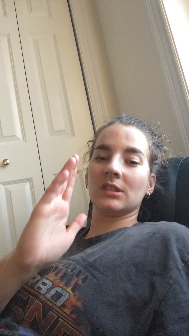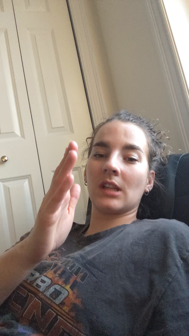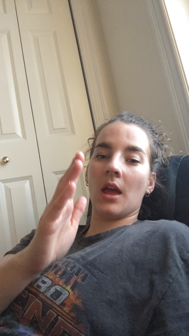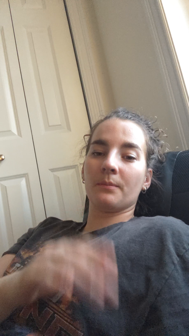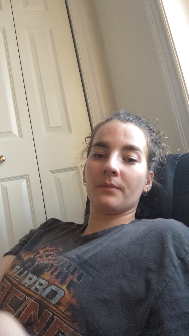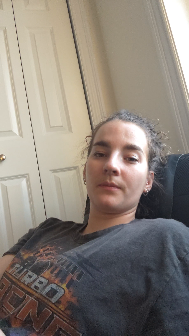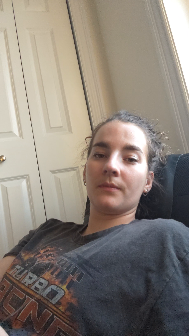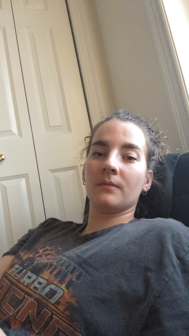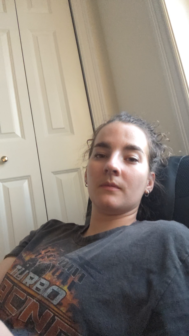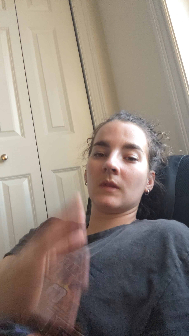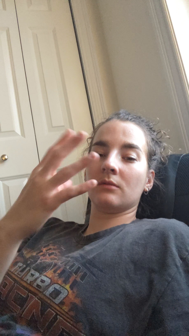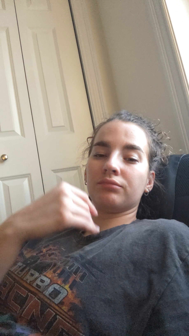asleep